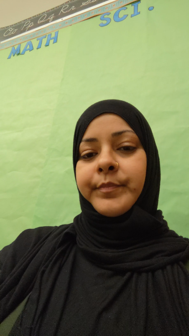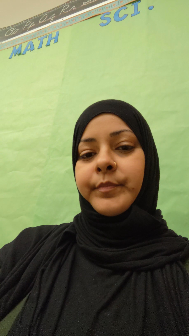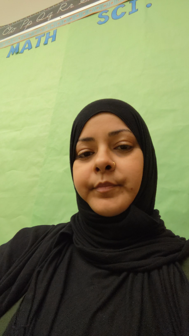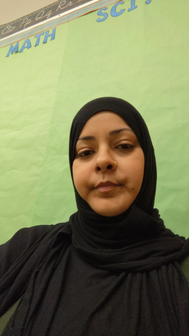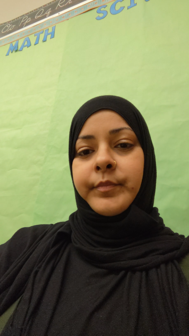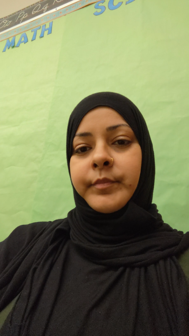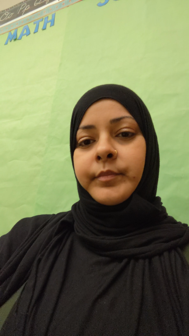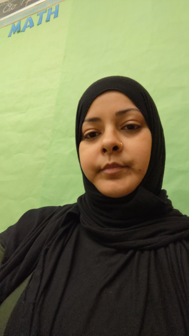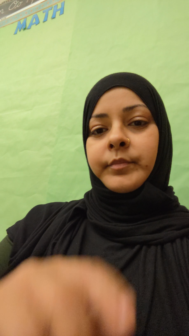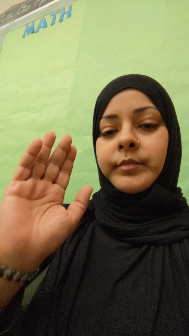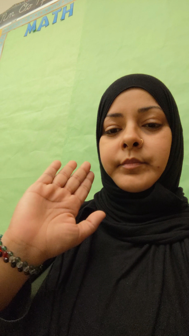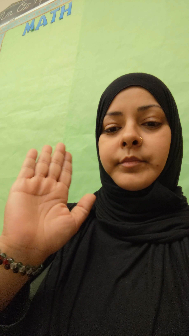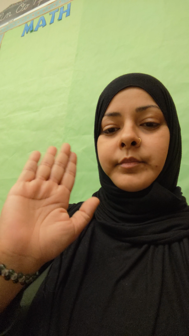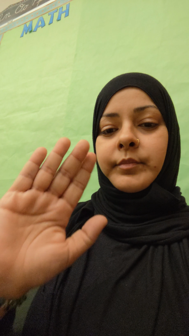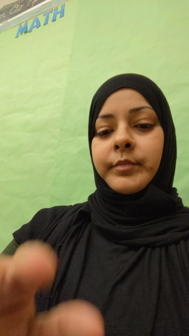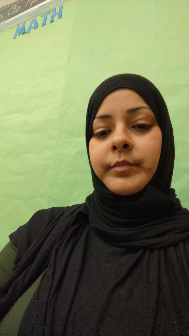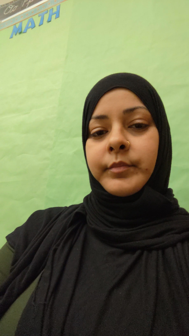hi